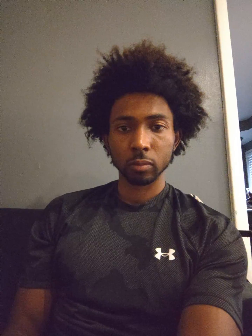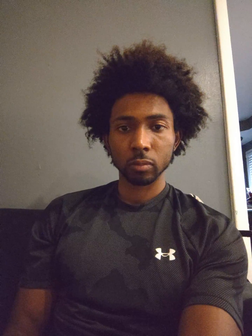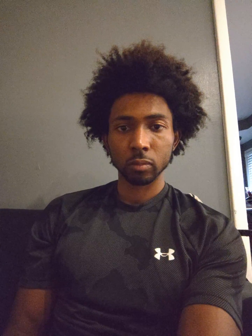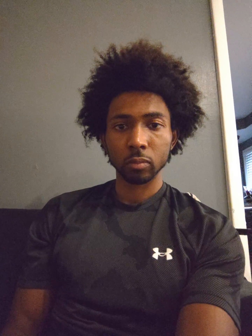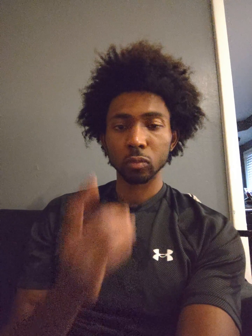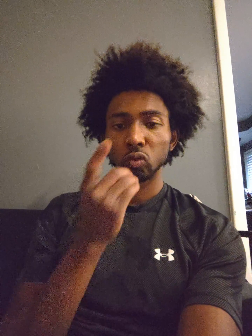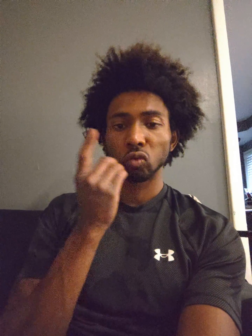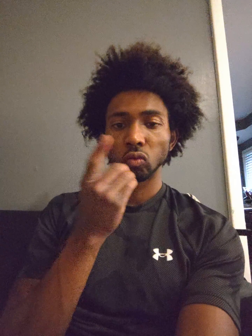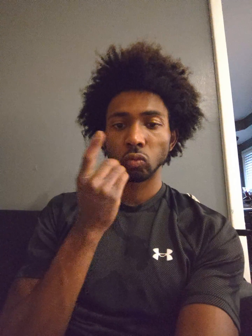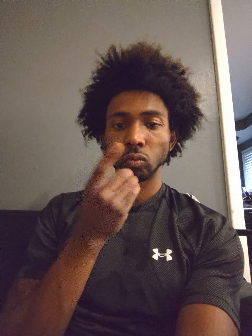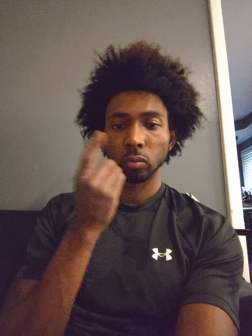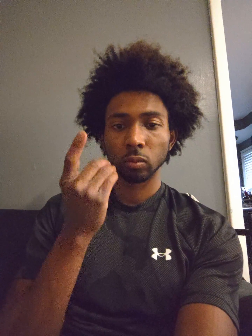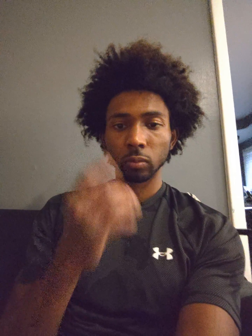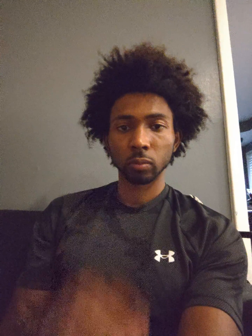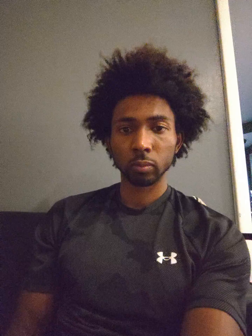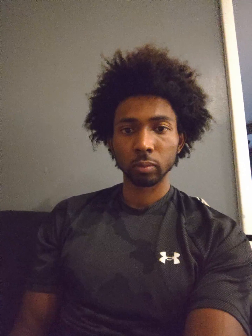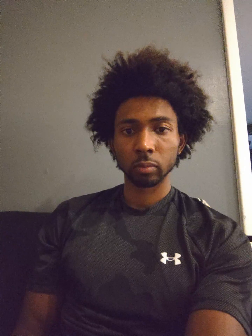dinner